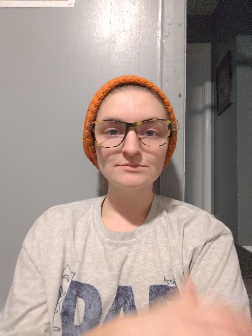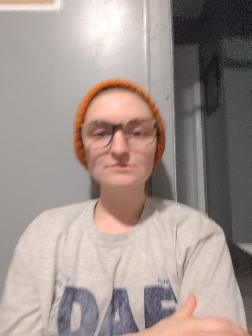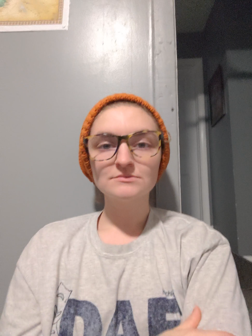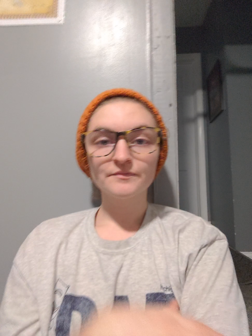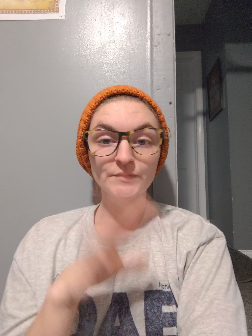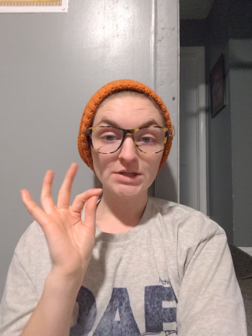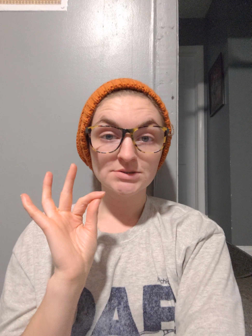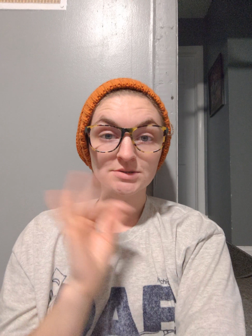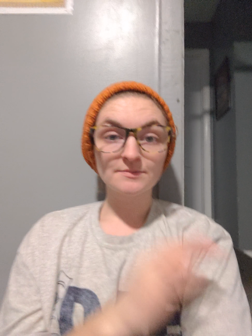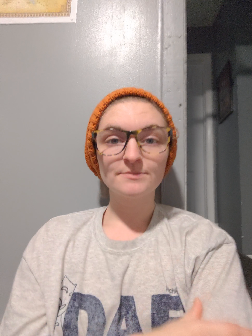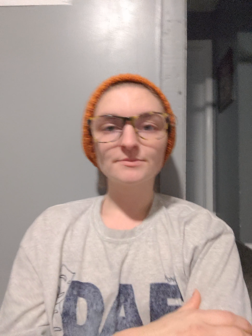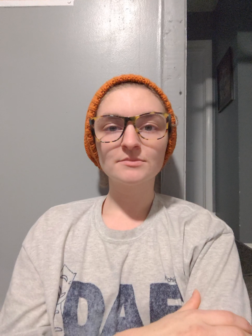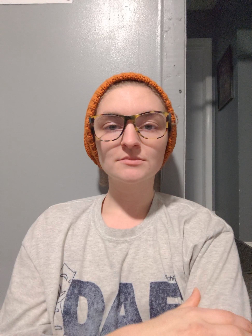find